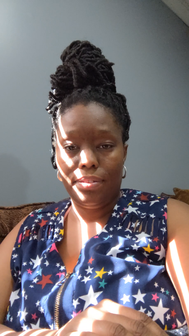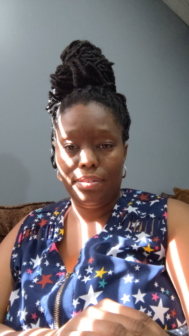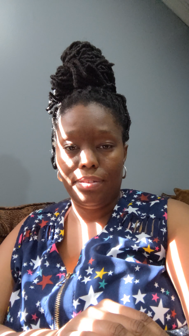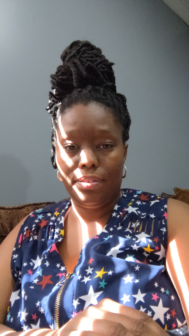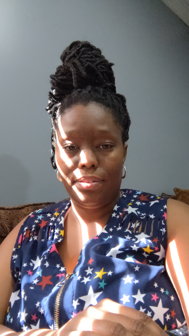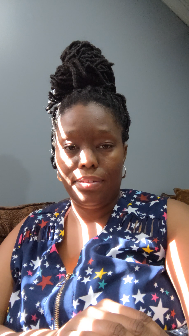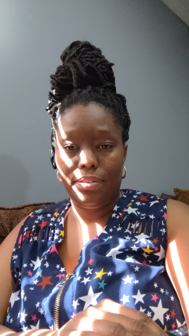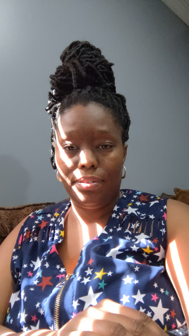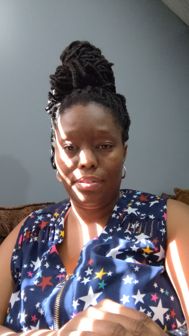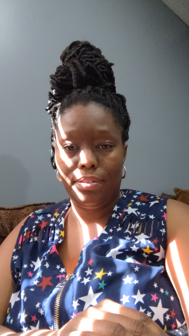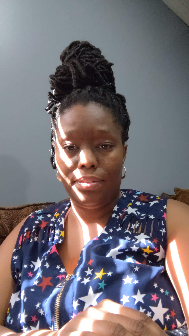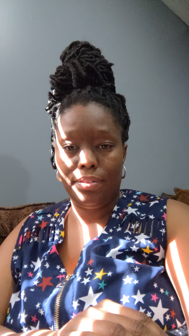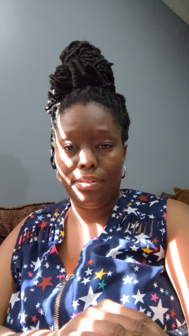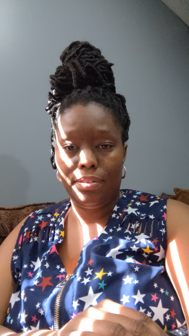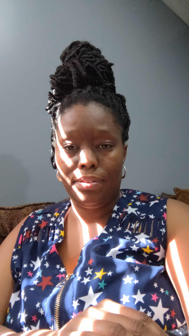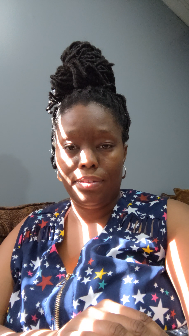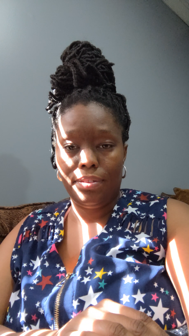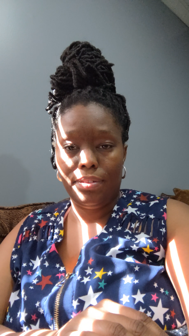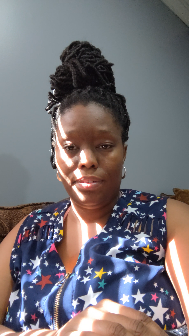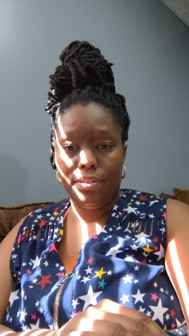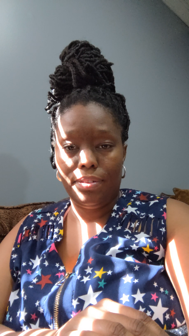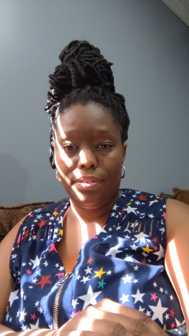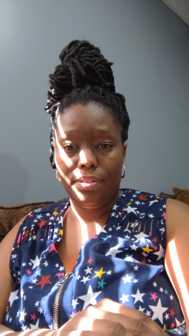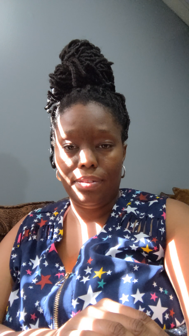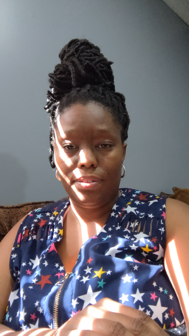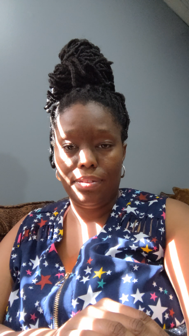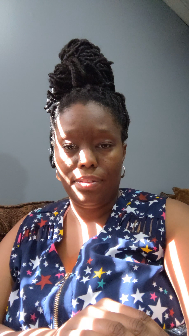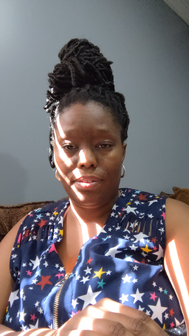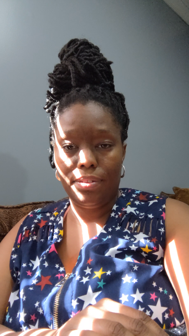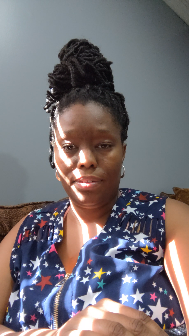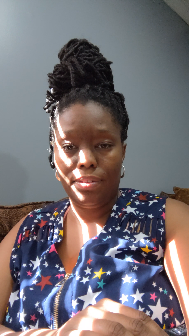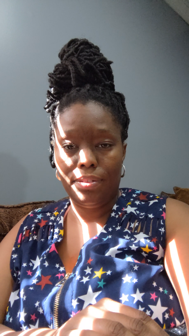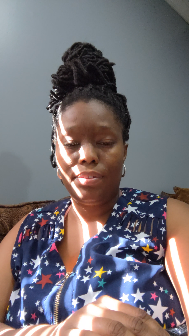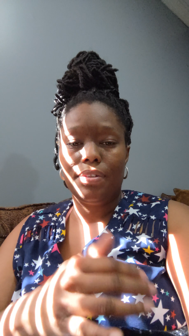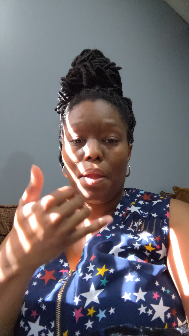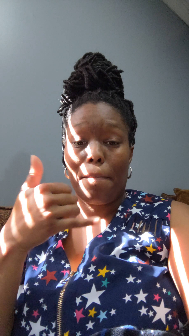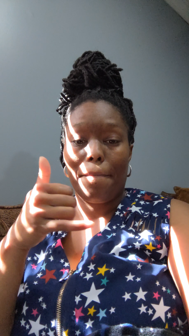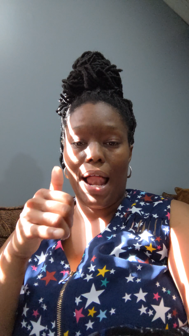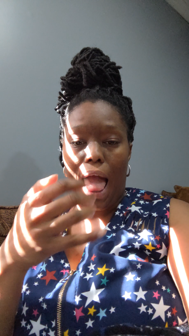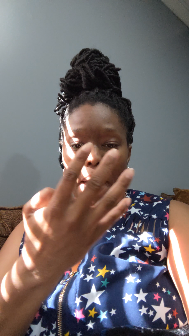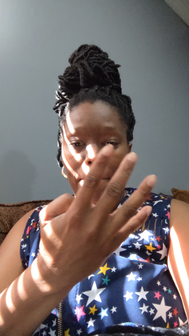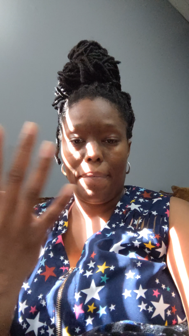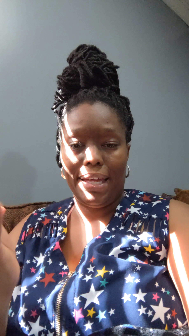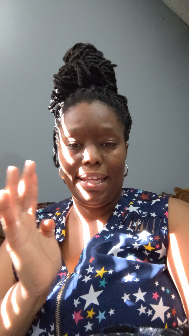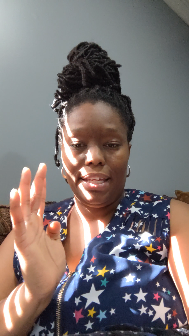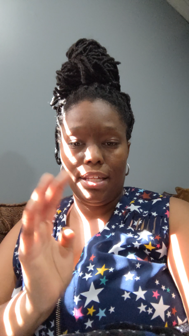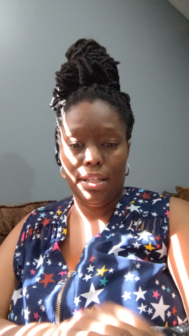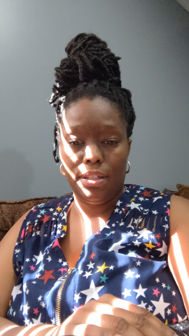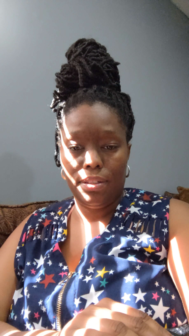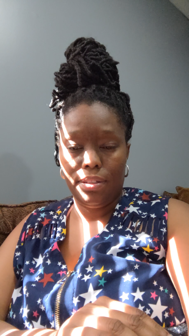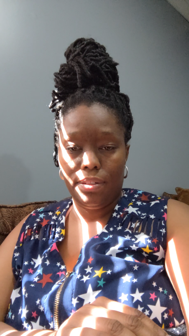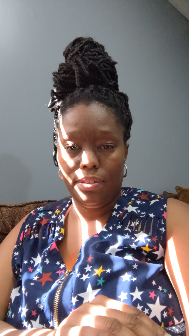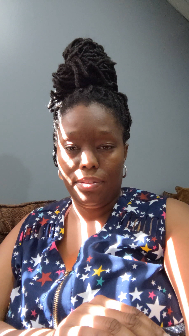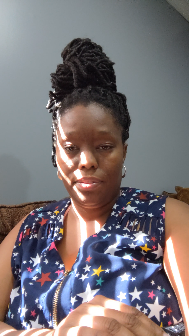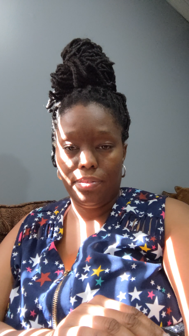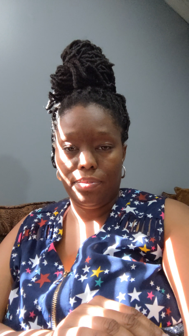playpen